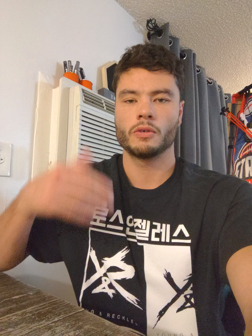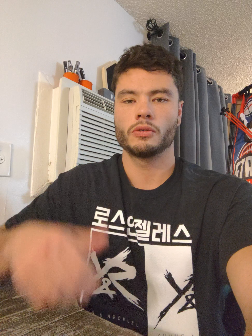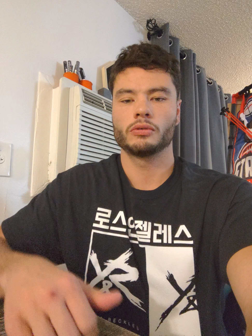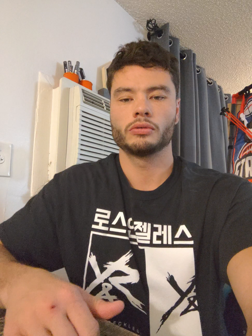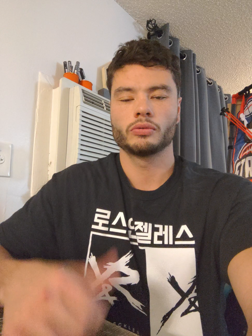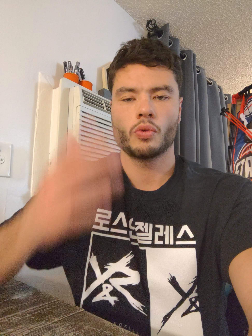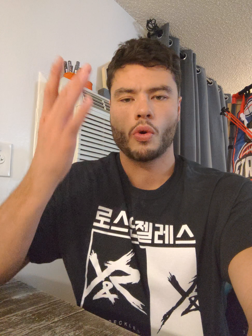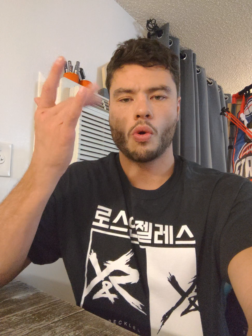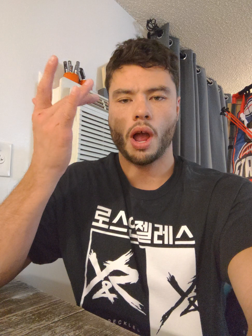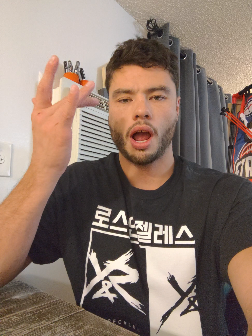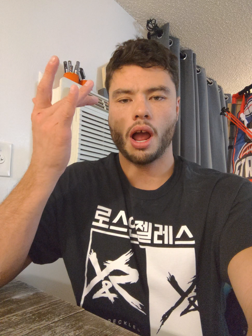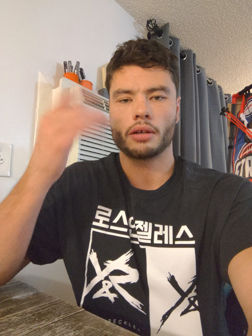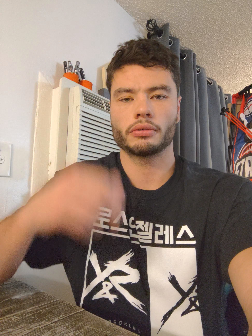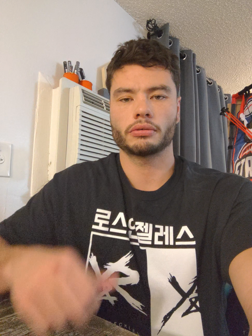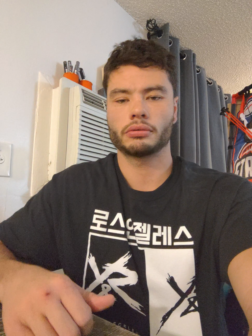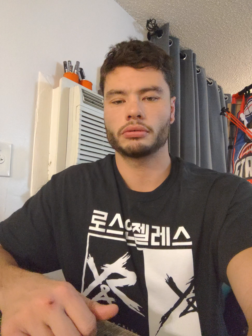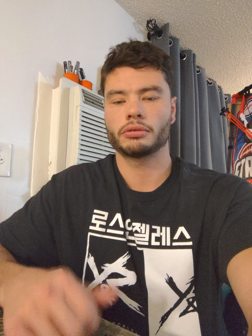why